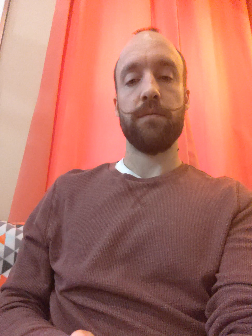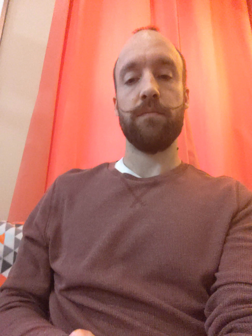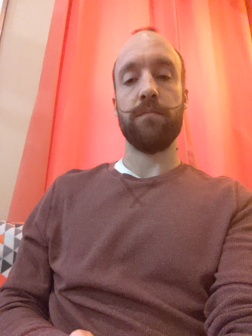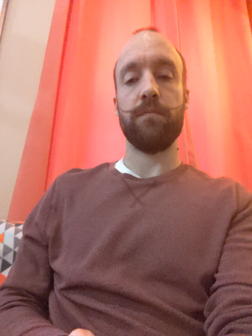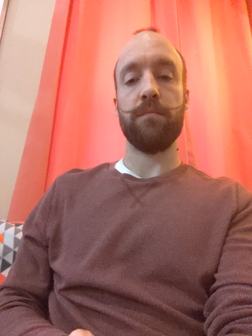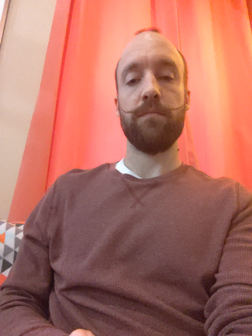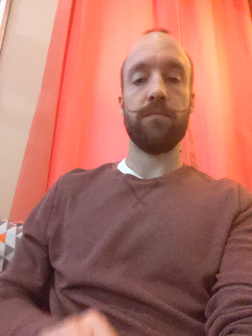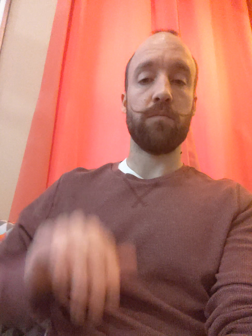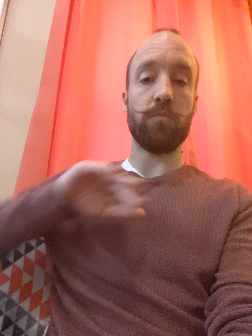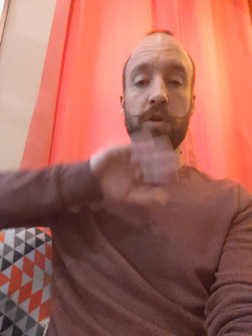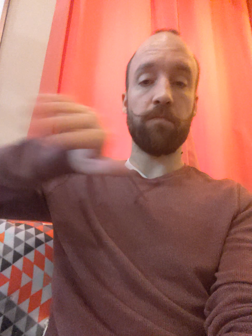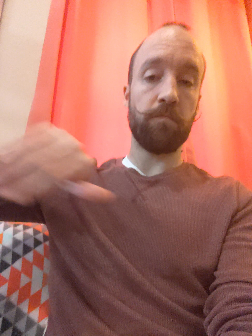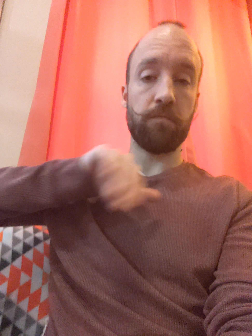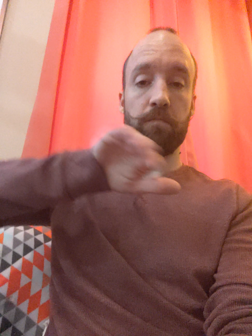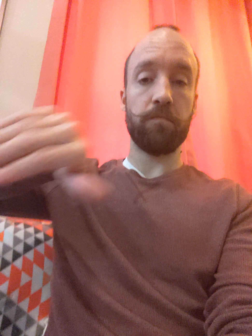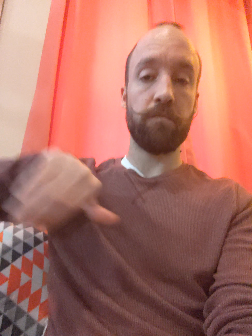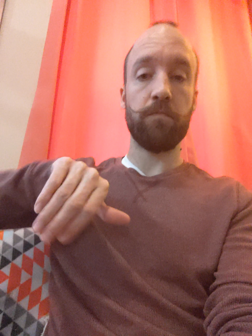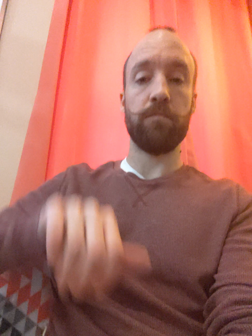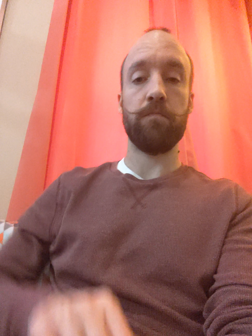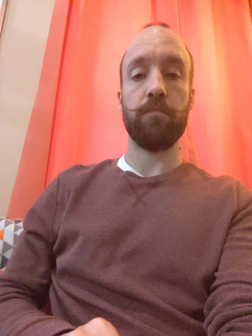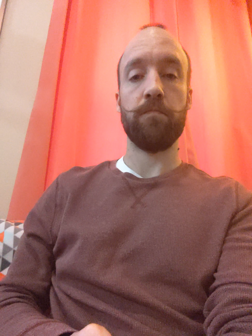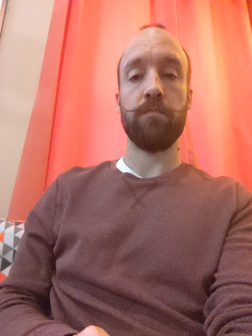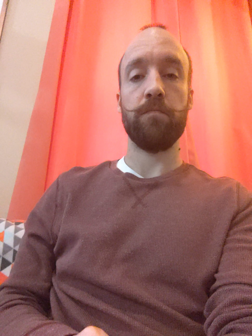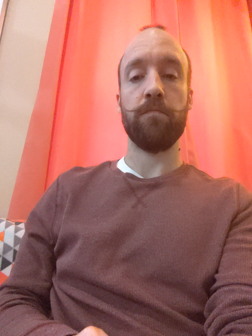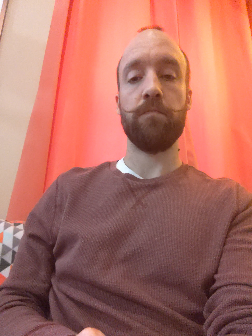pool